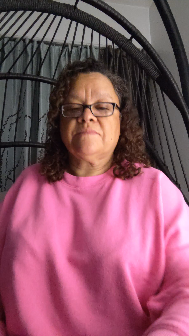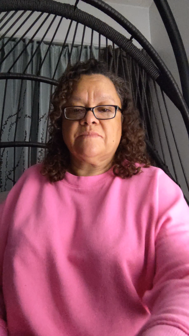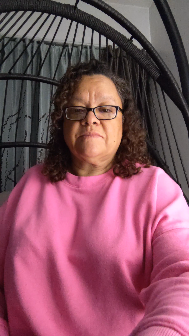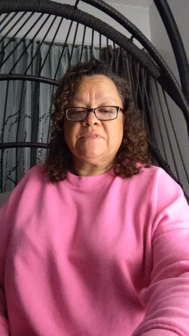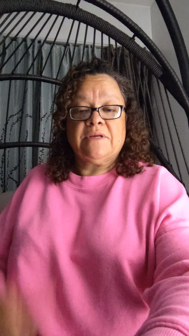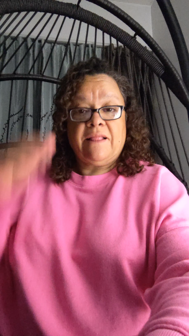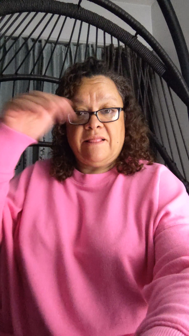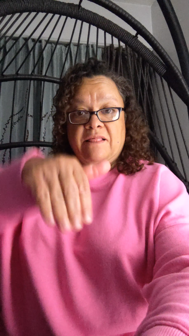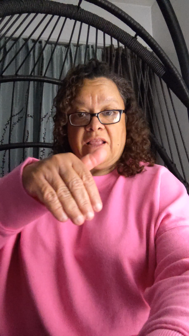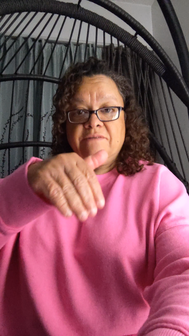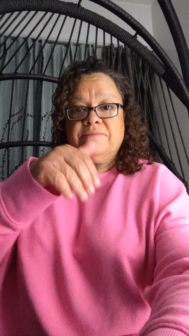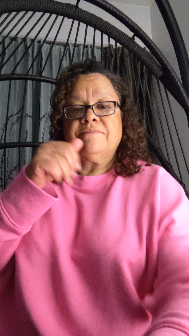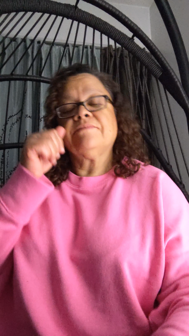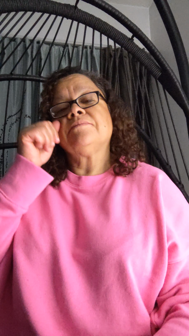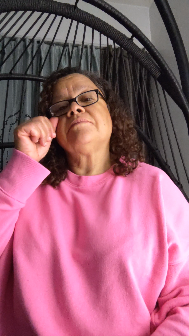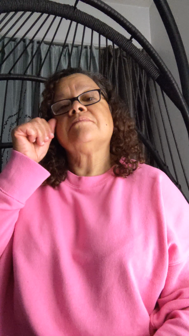night night